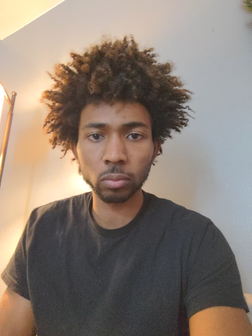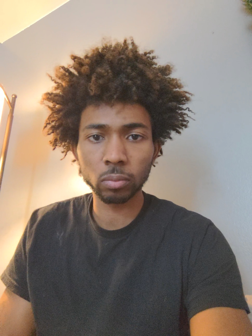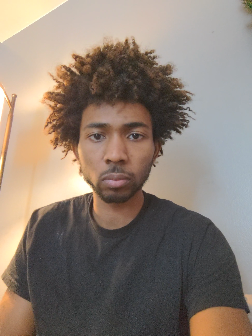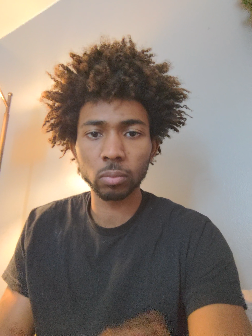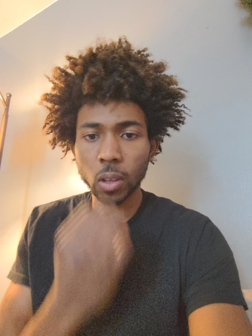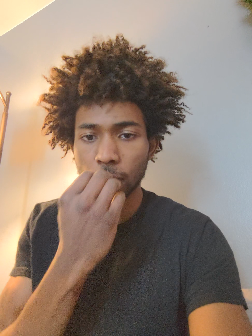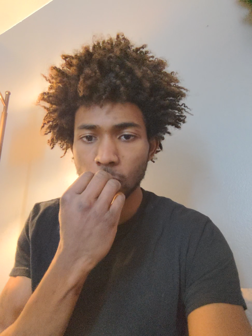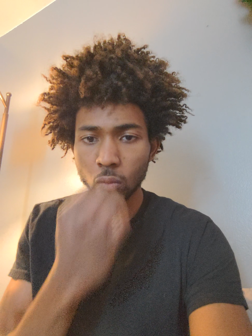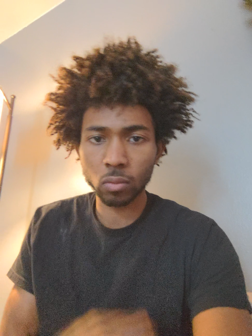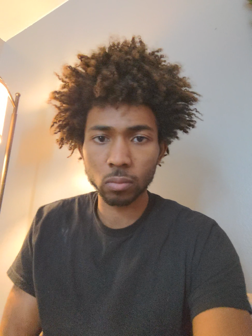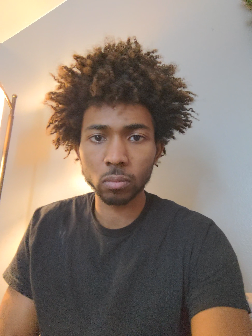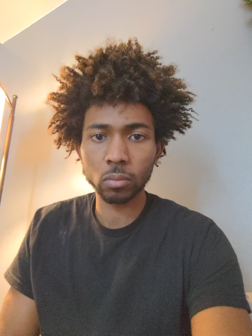food